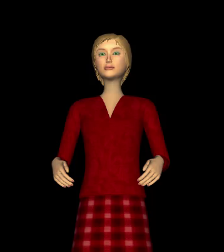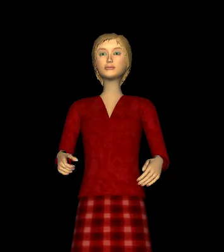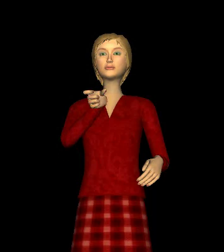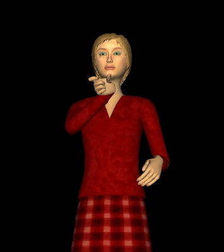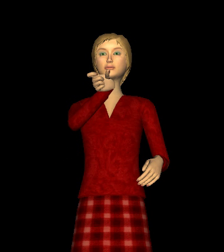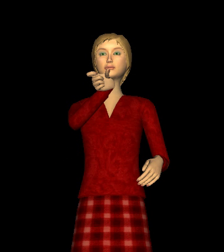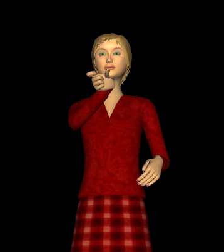كلمة